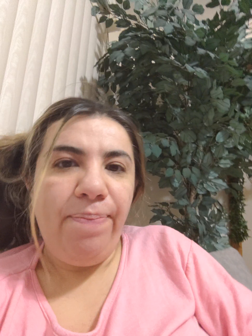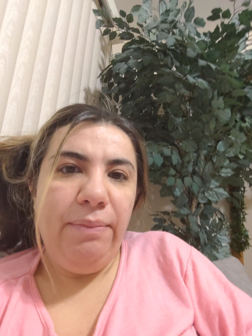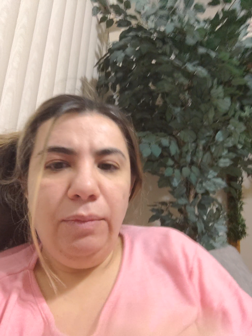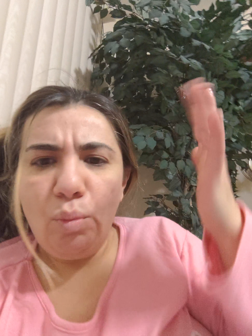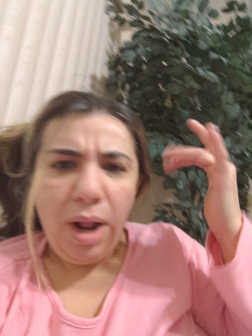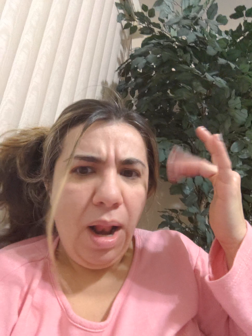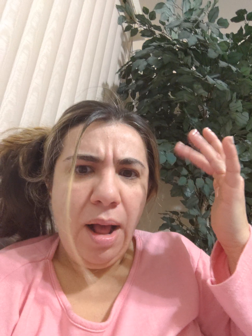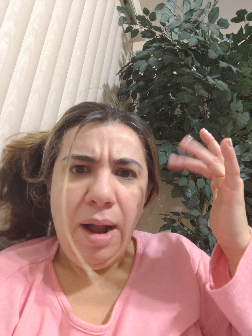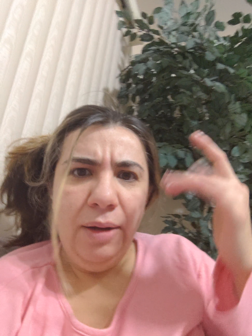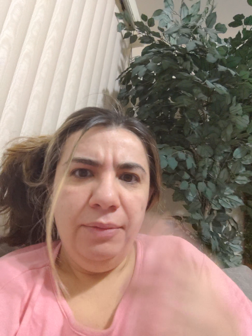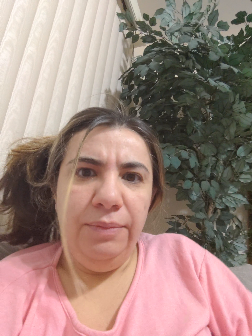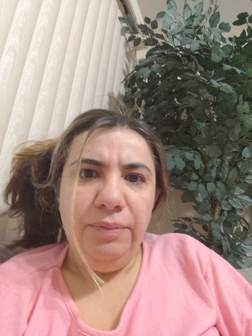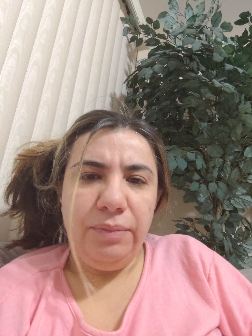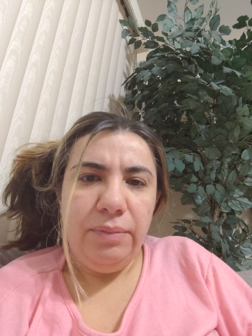why